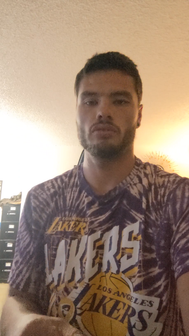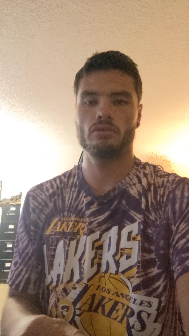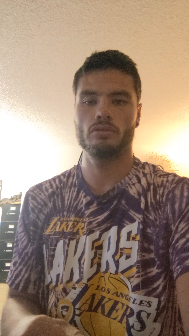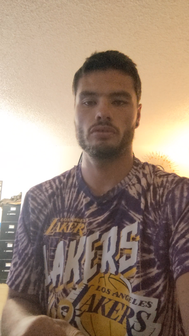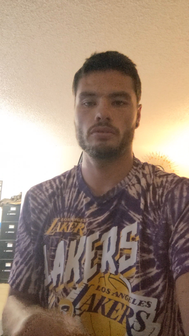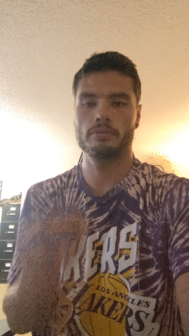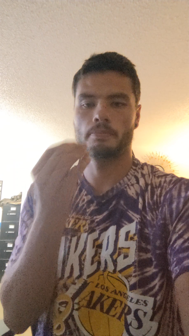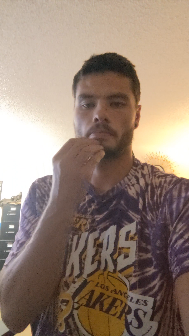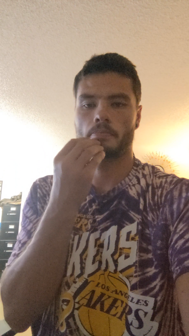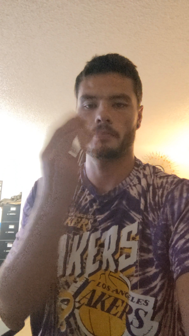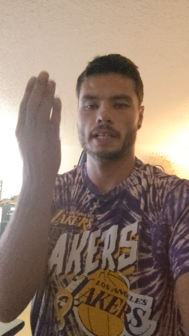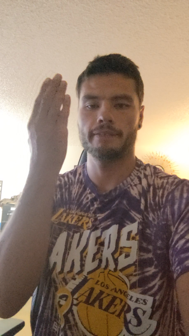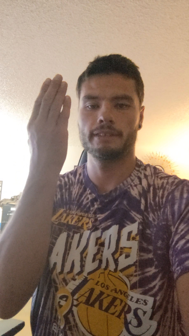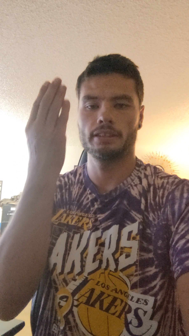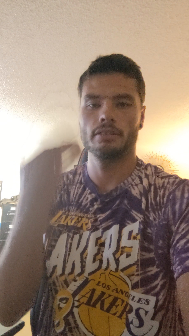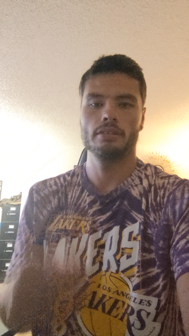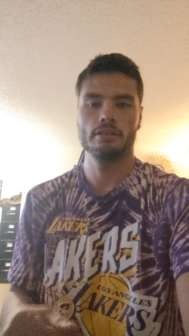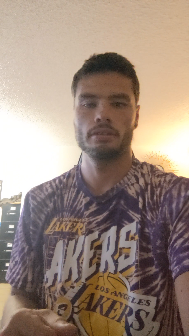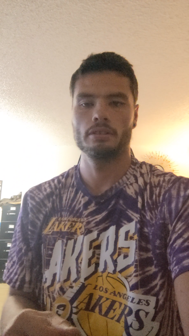breakfast